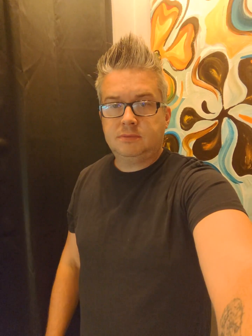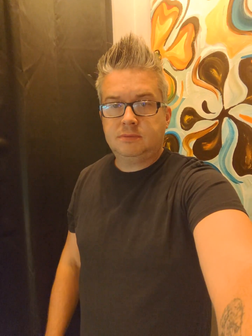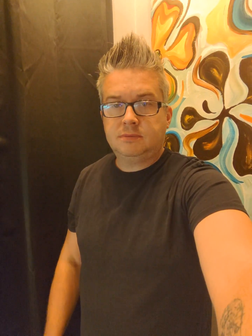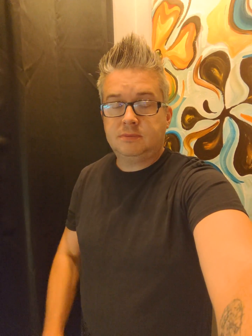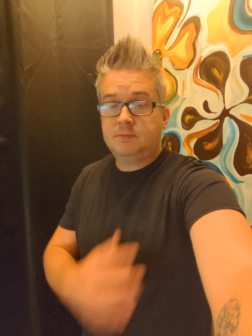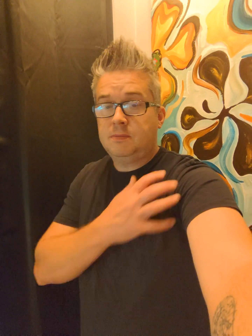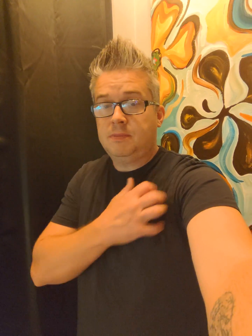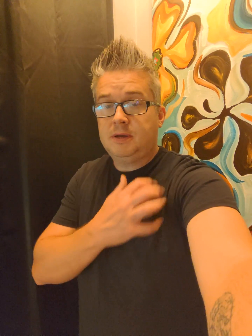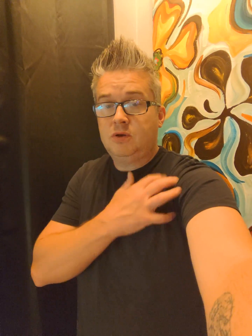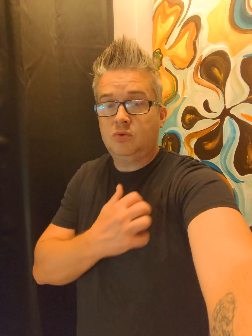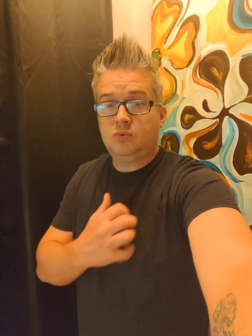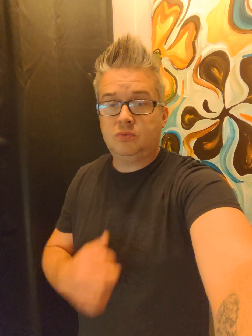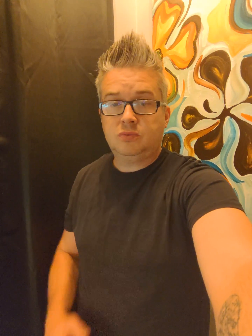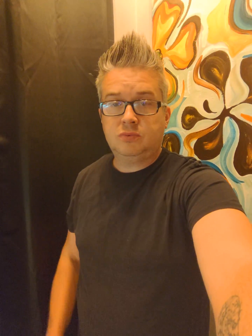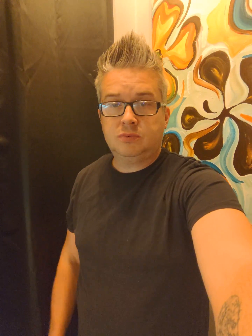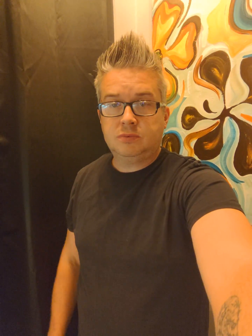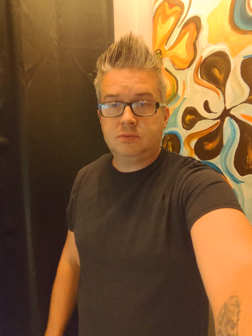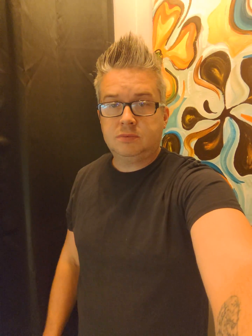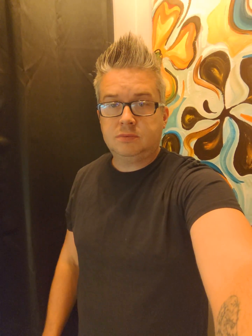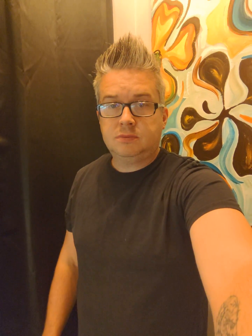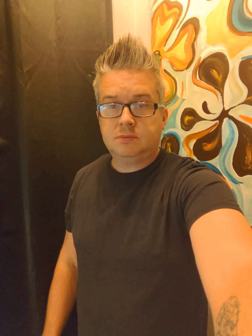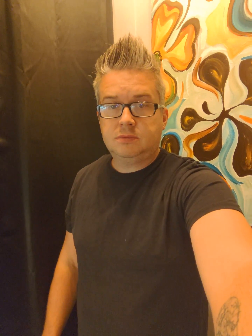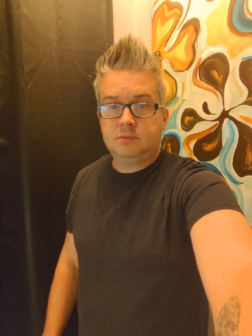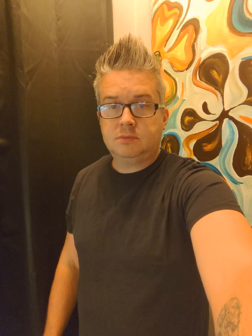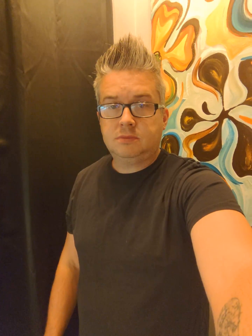bear